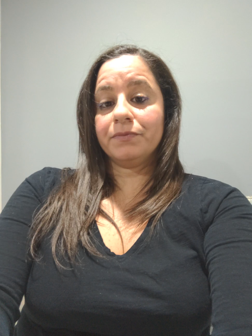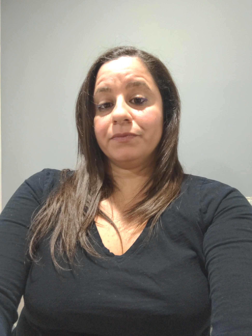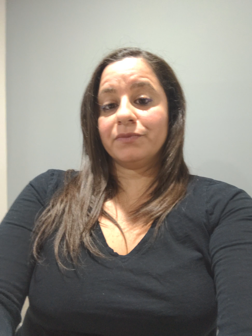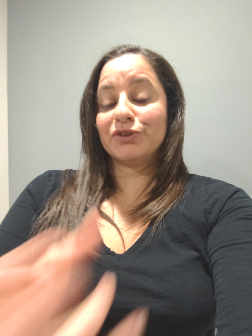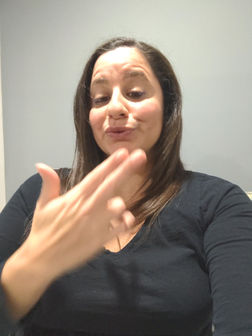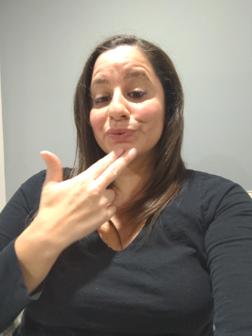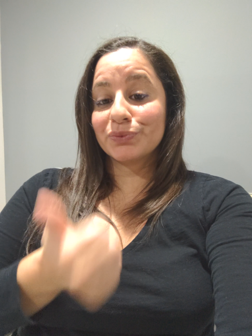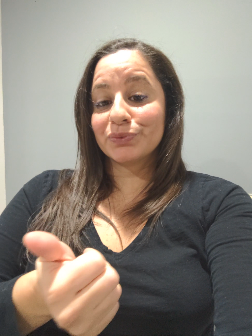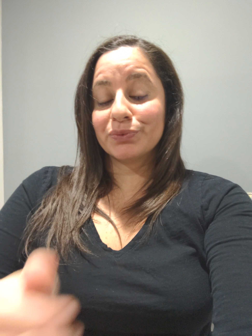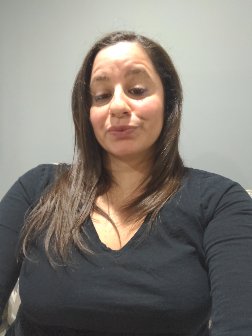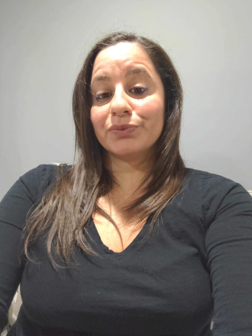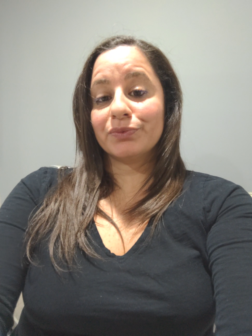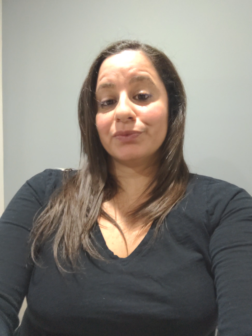cute